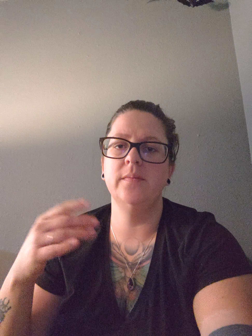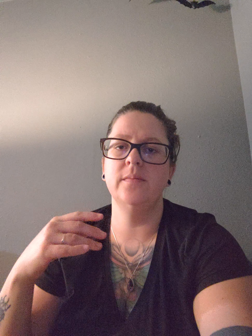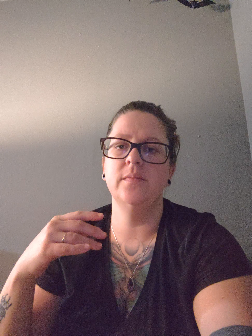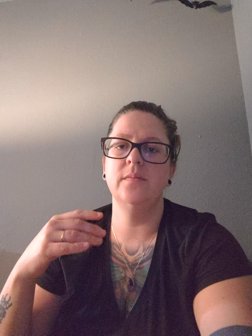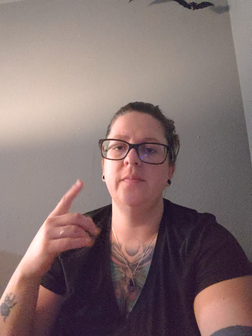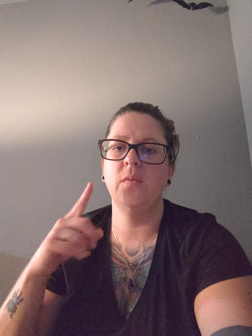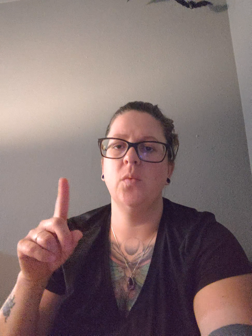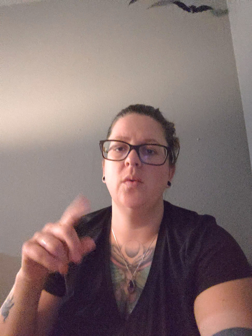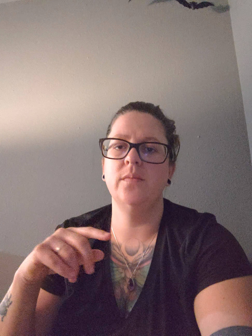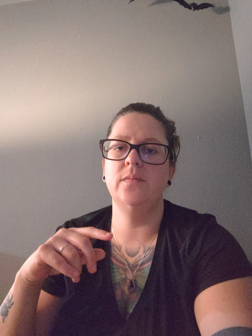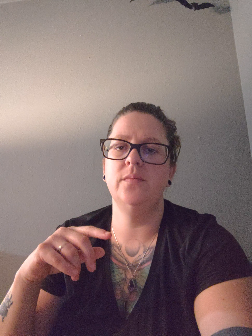for